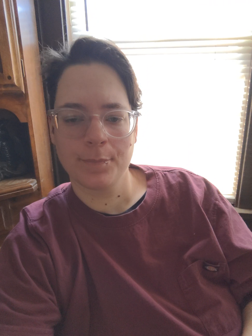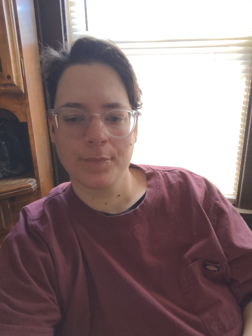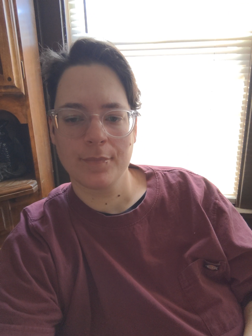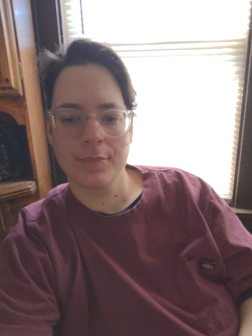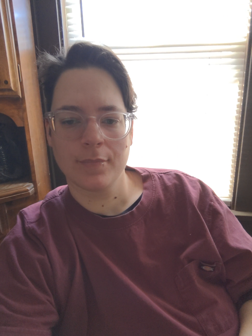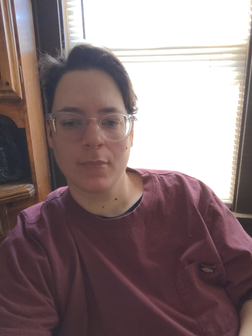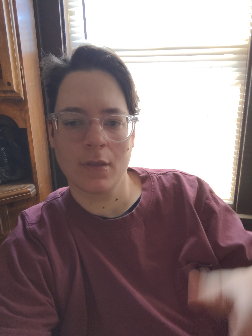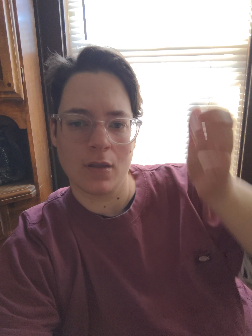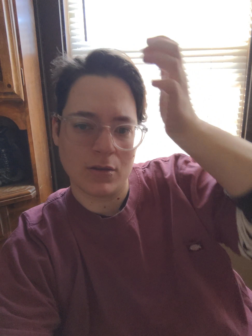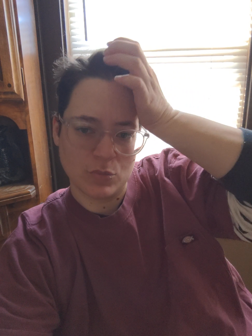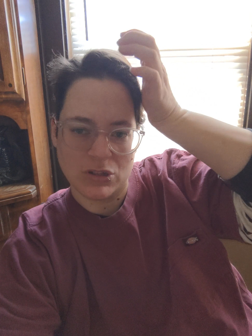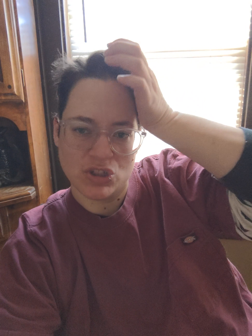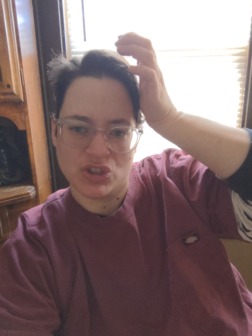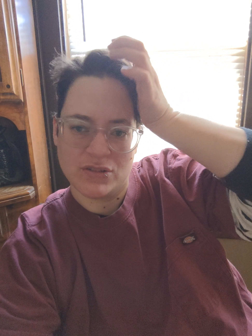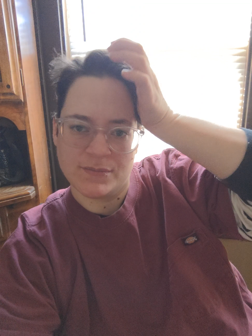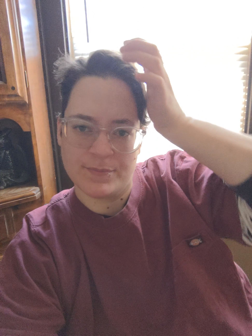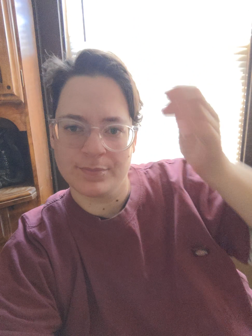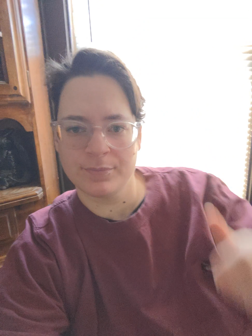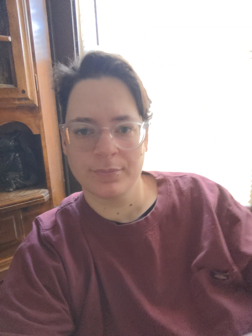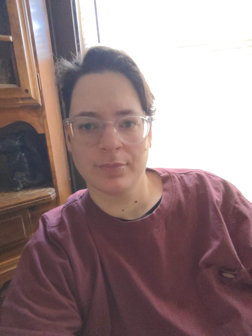garbage